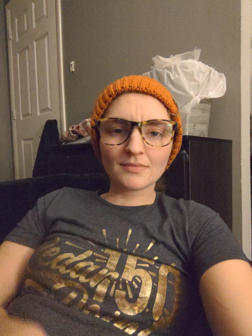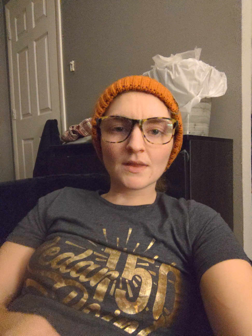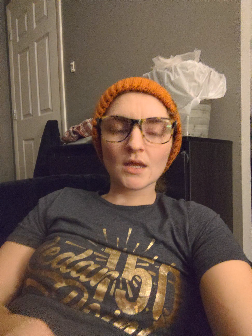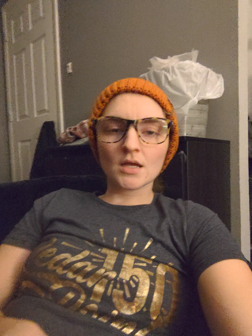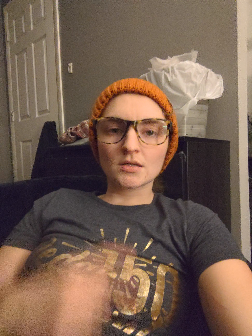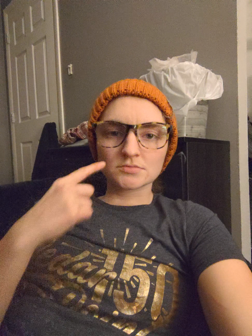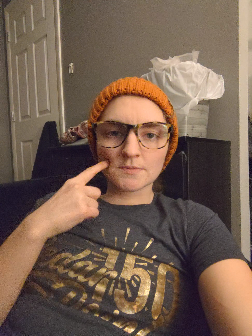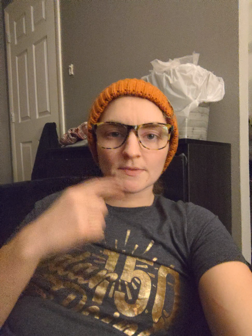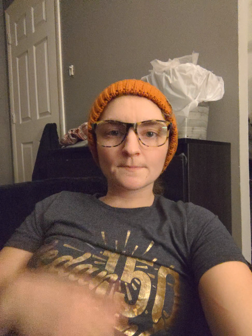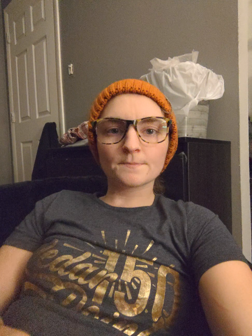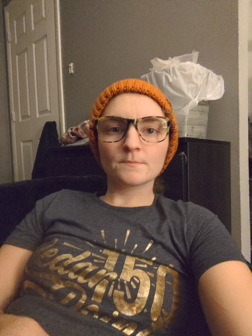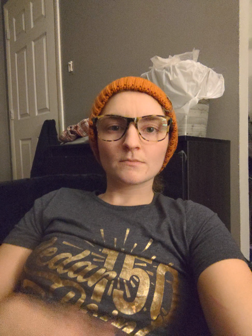cheek